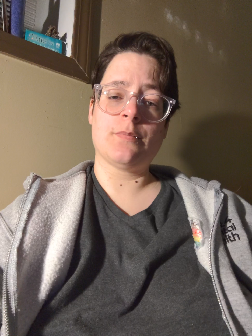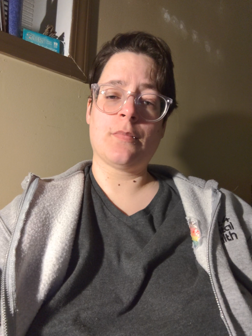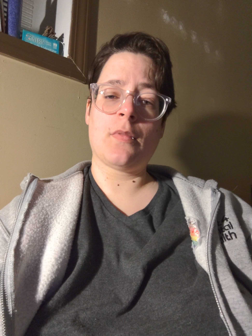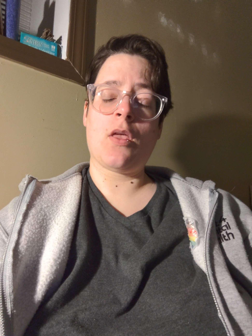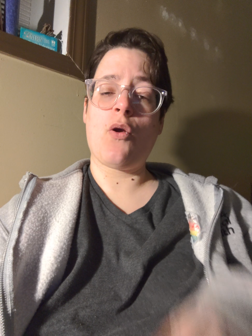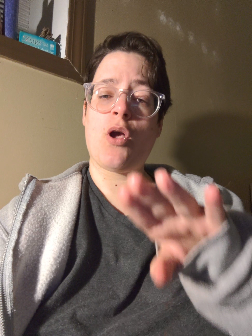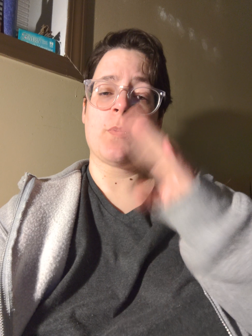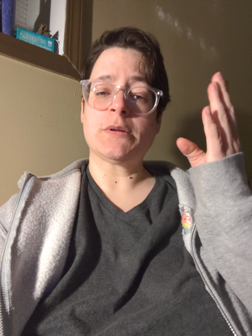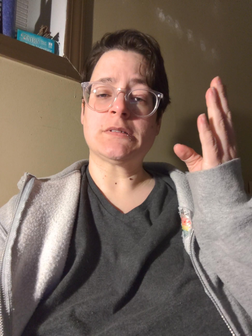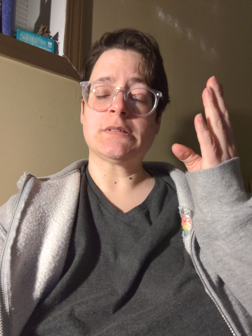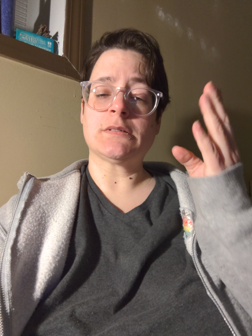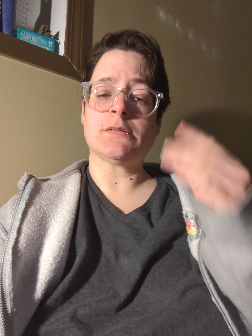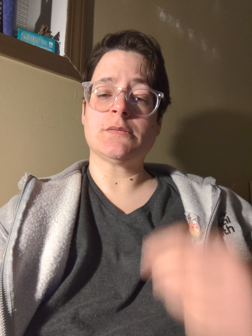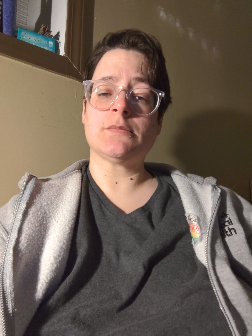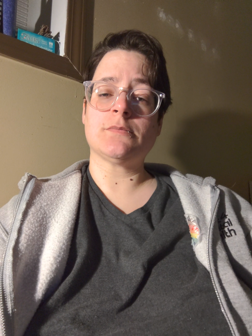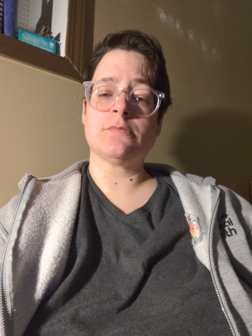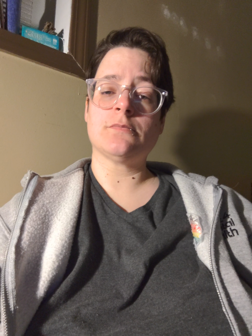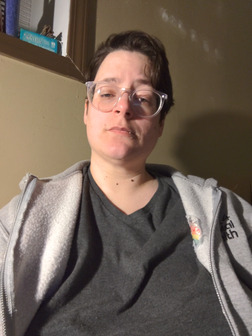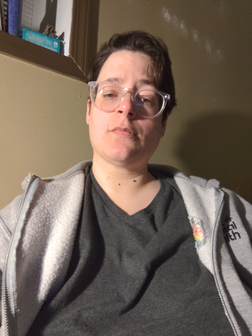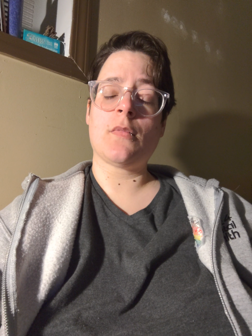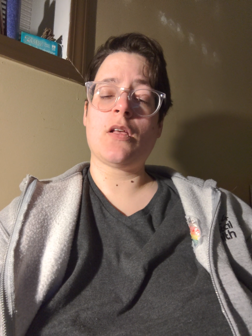open